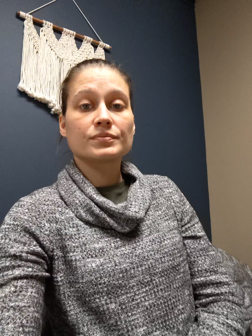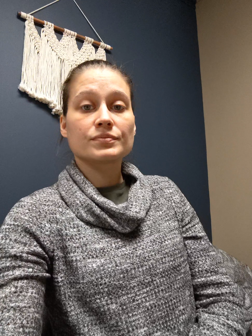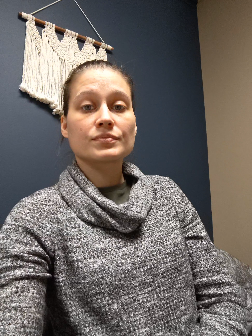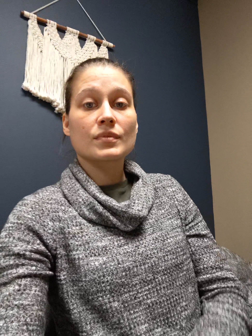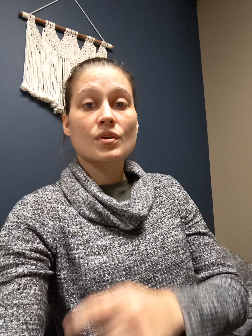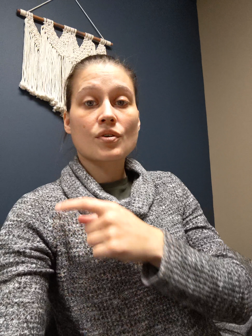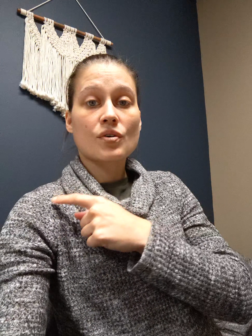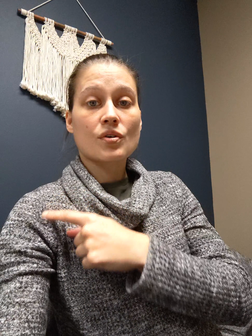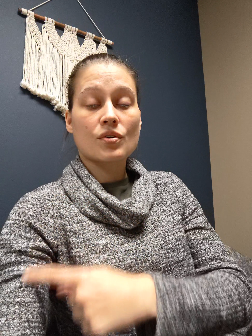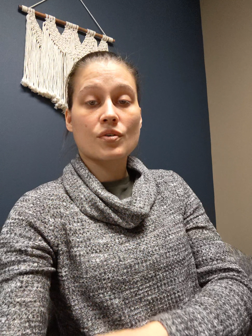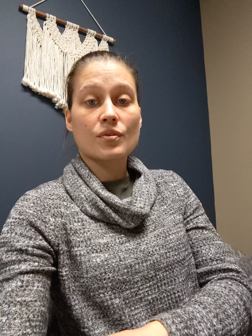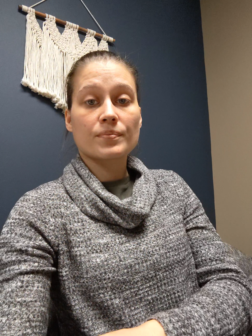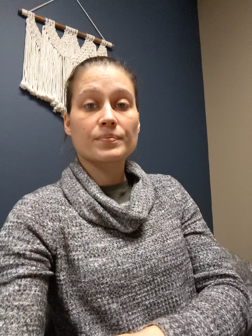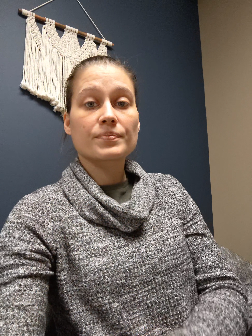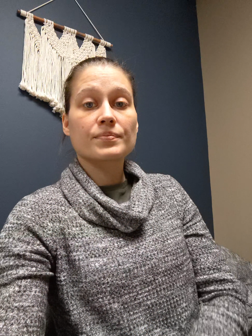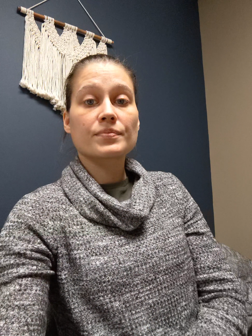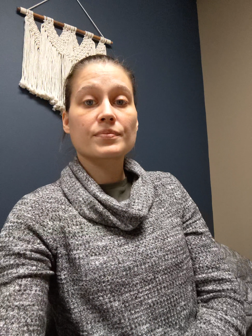arm